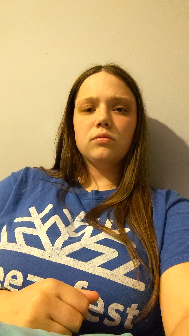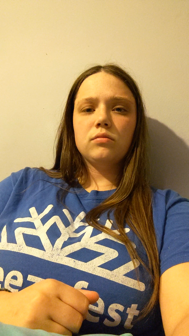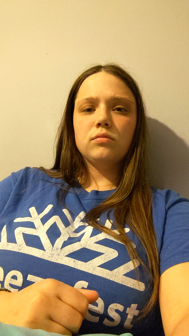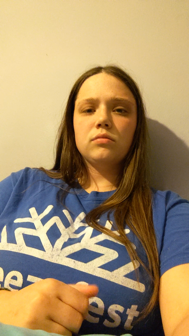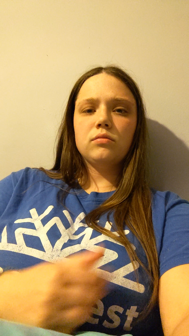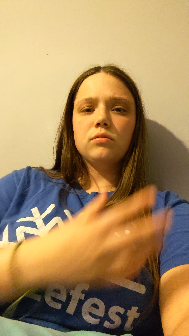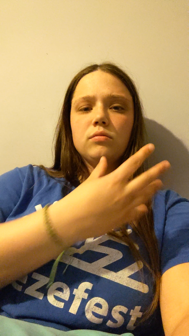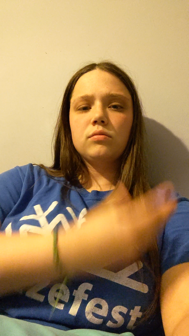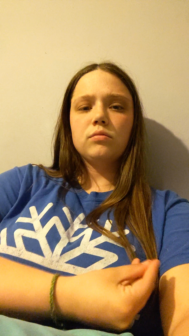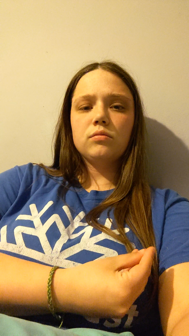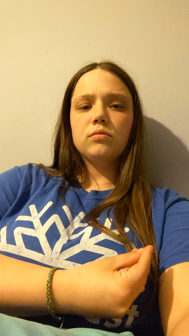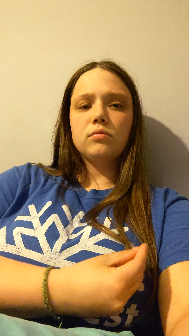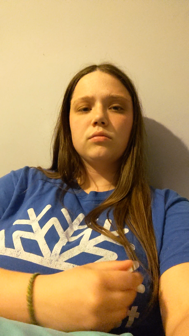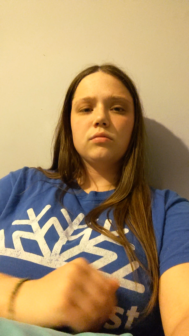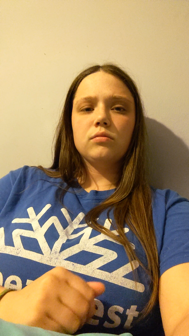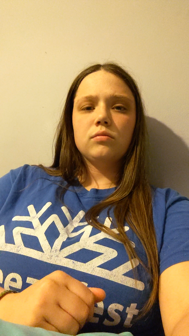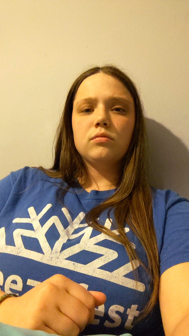poor